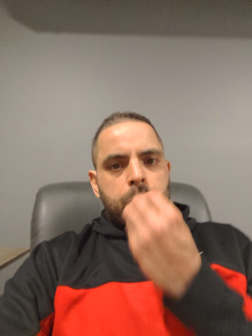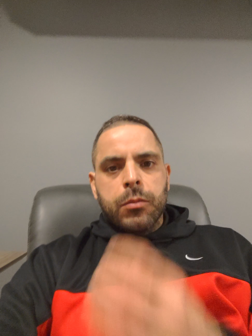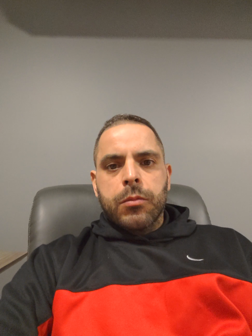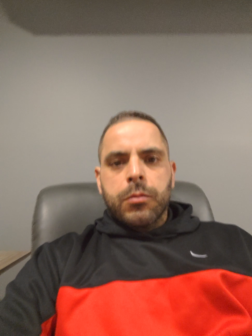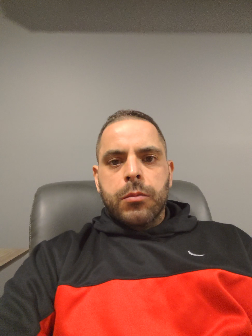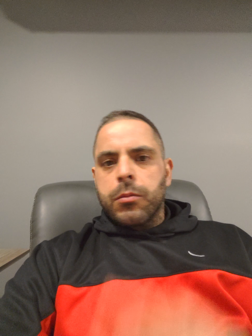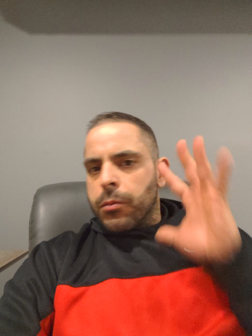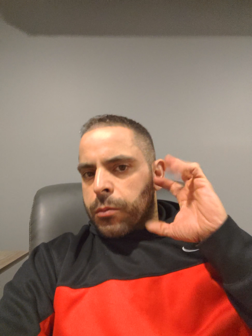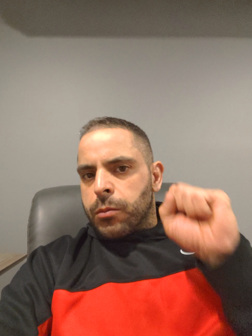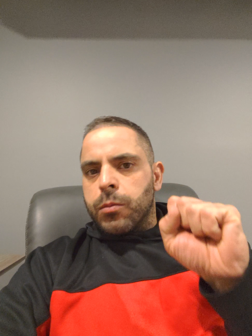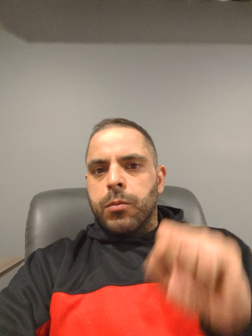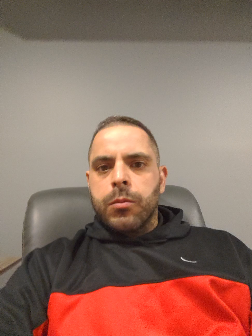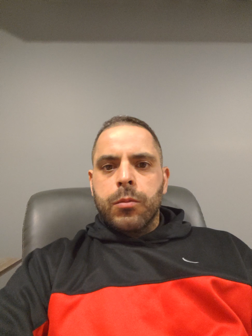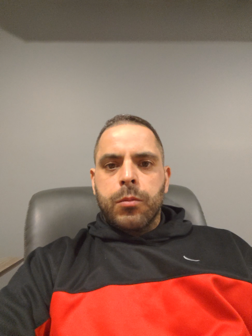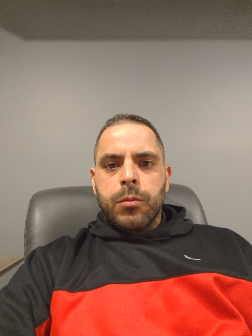loud